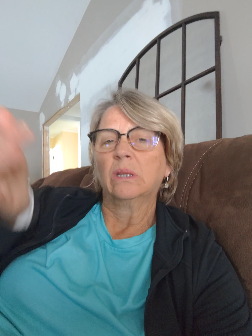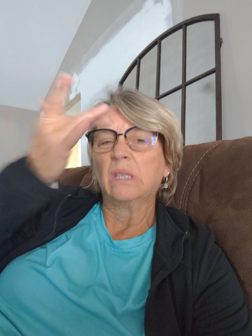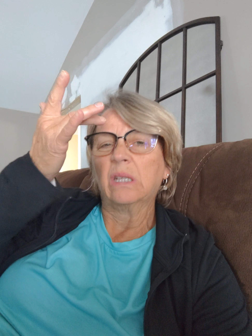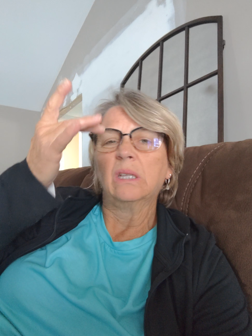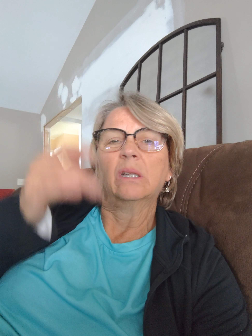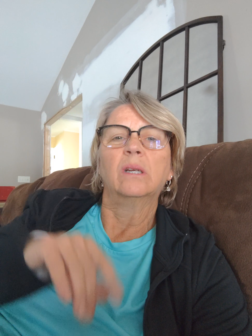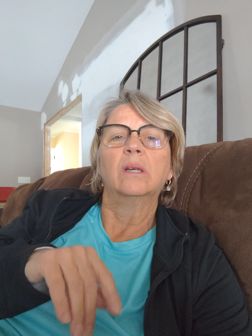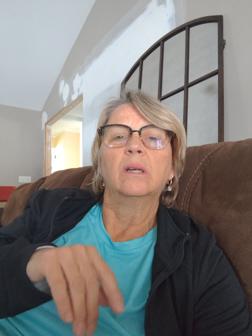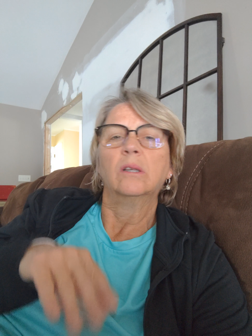sick